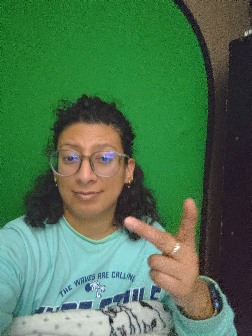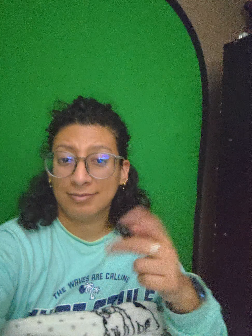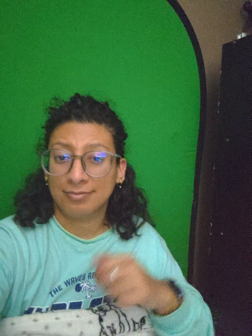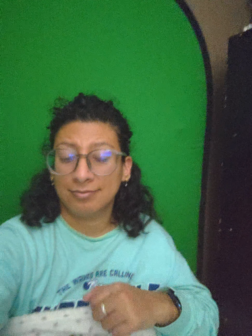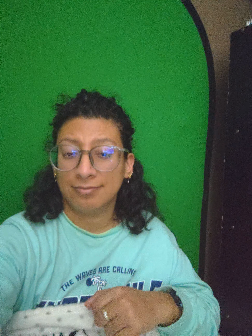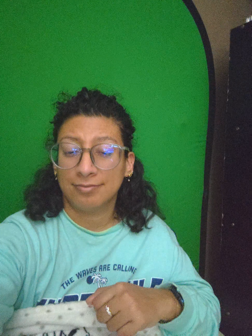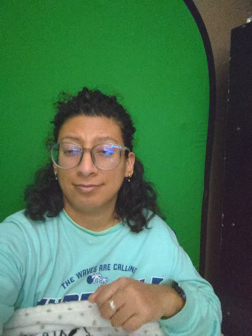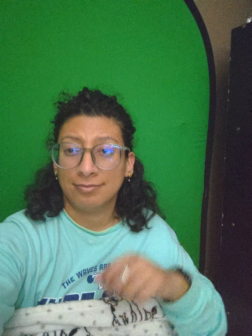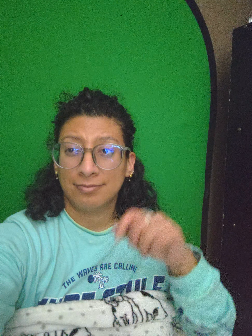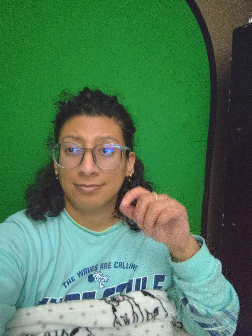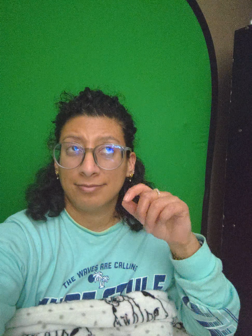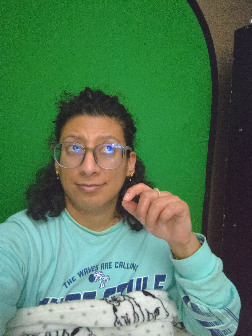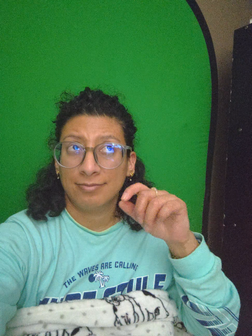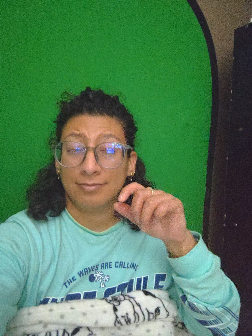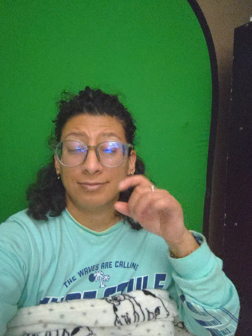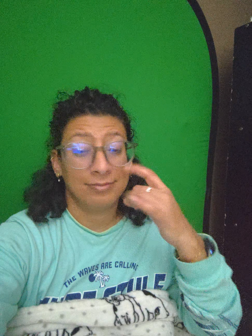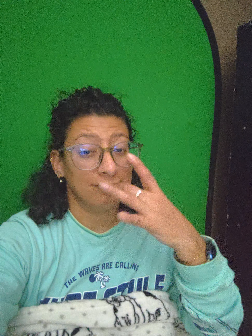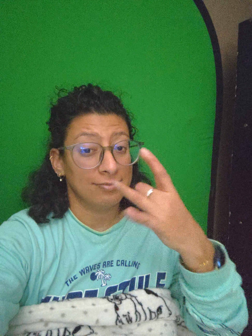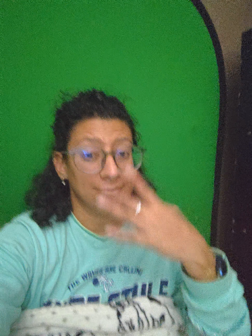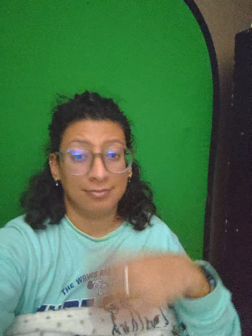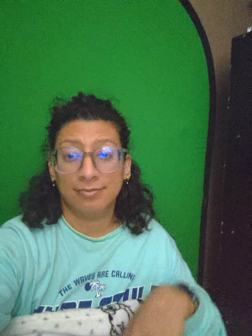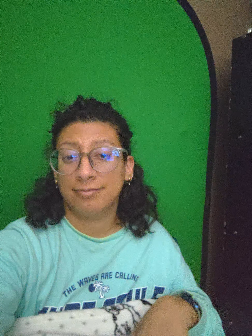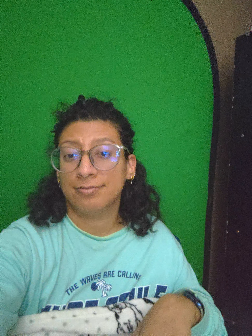snack